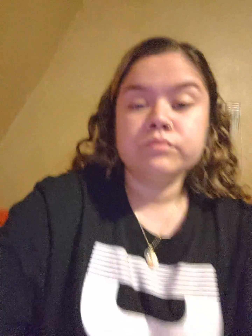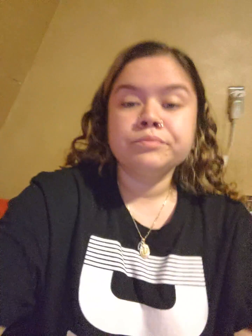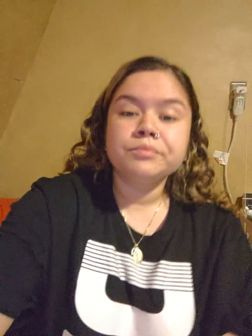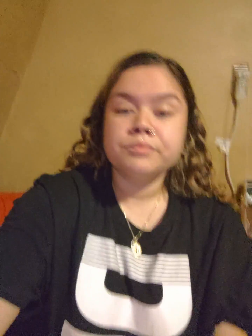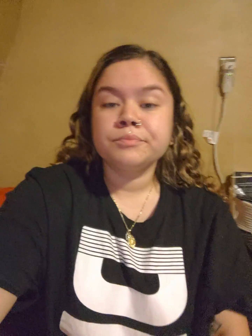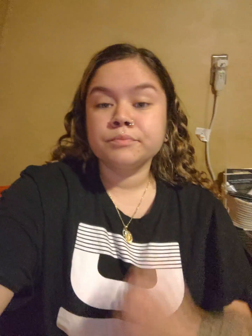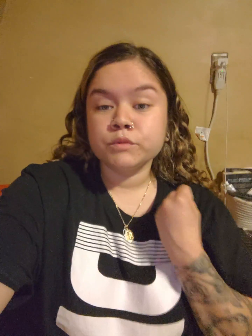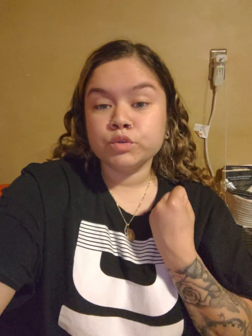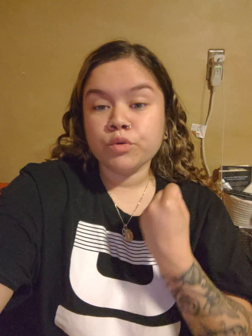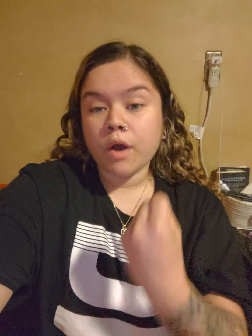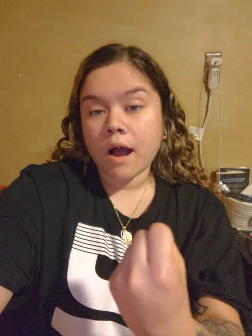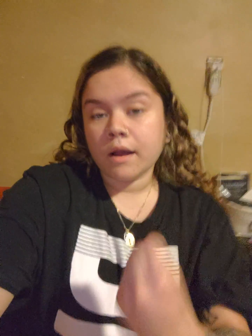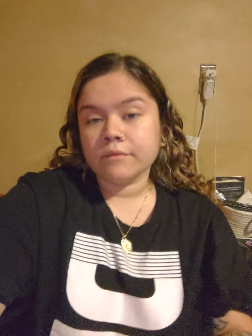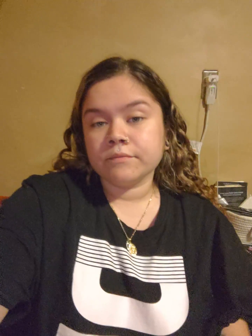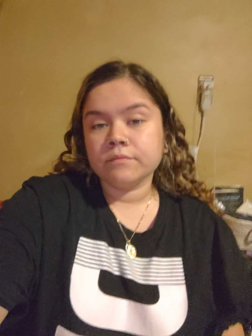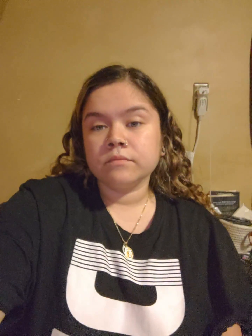drive